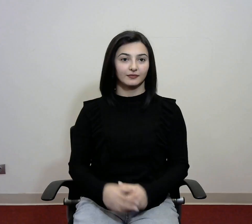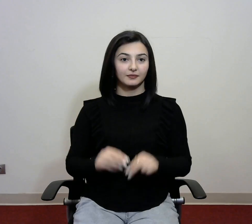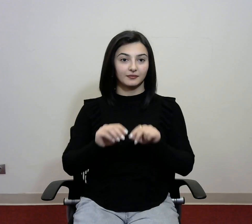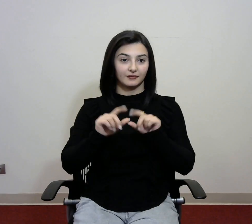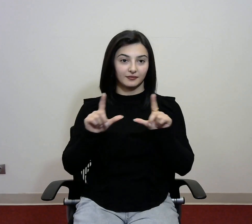məktəb